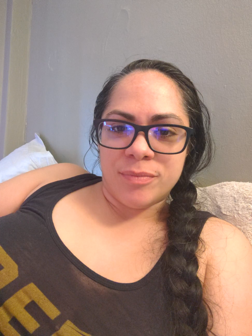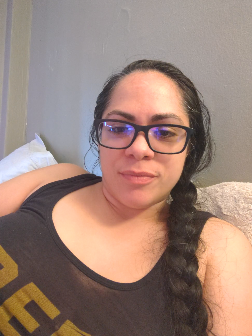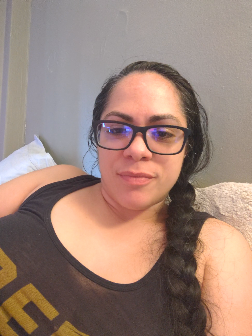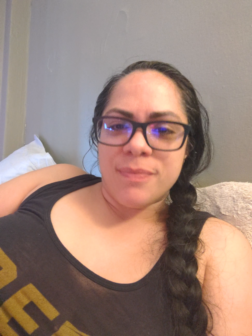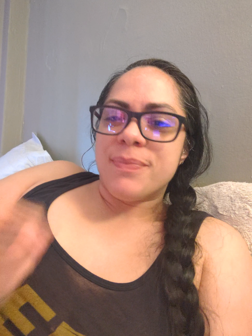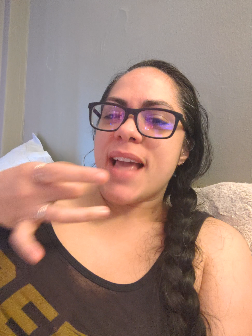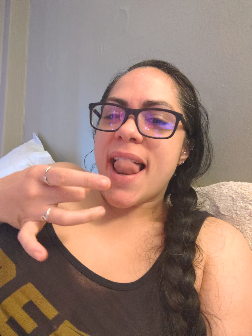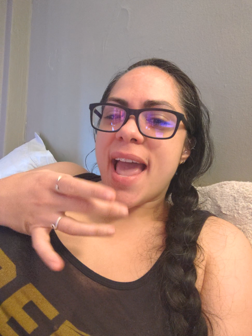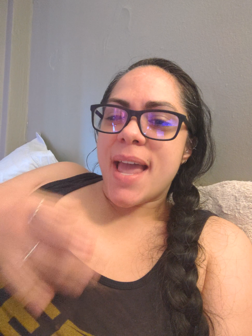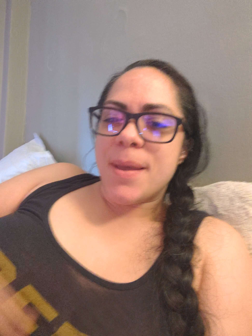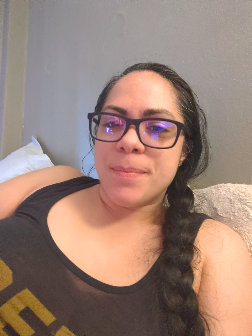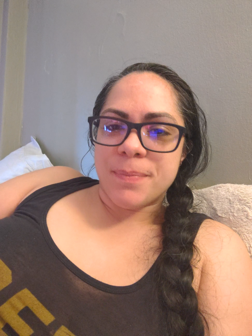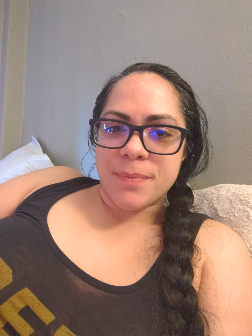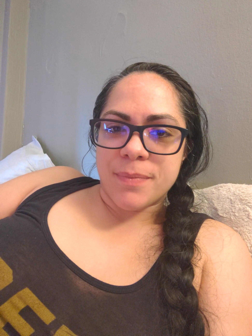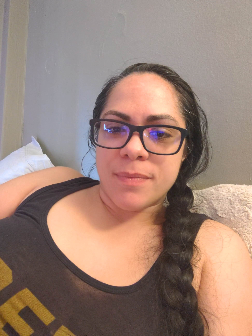lamp